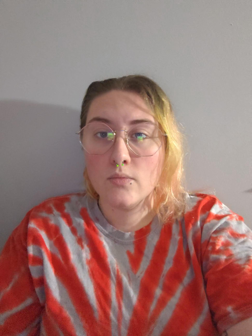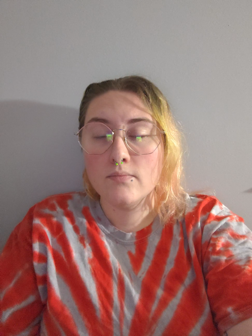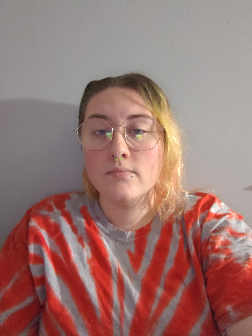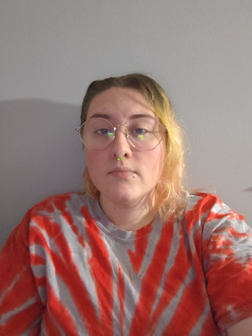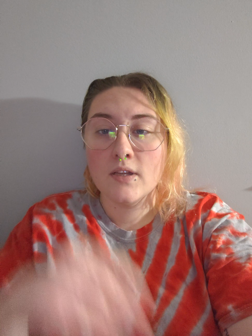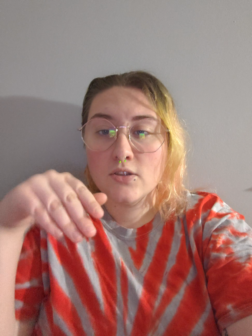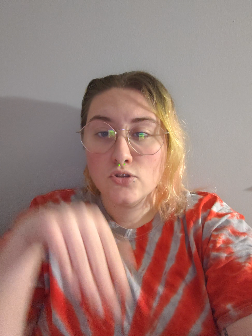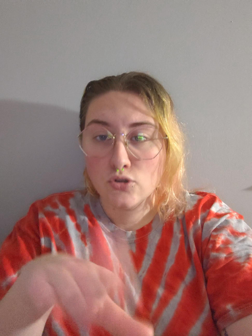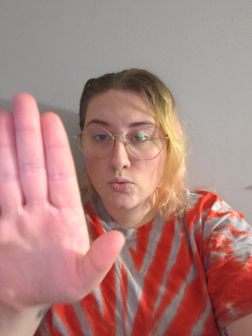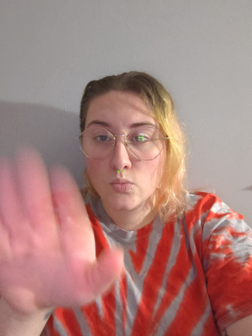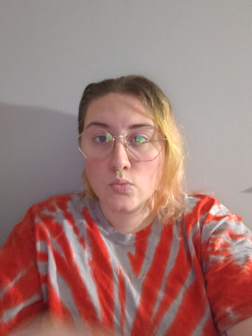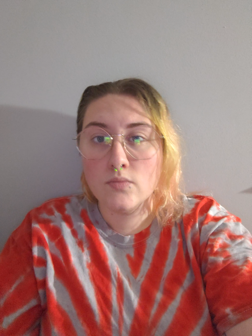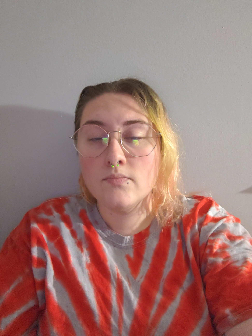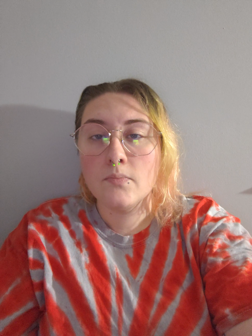into